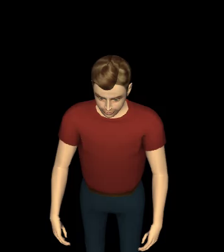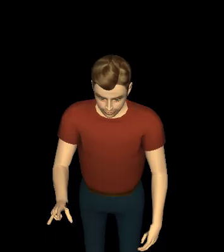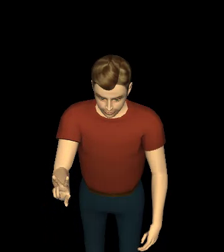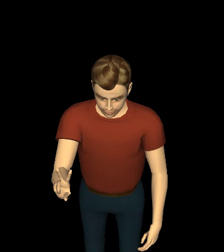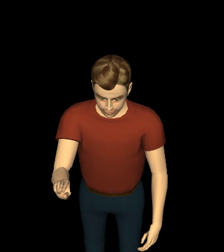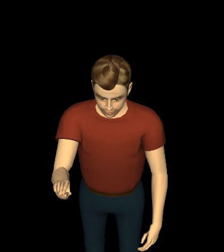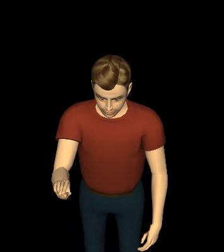30